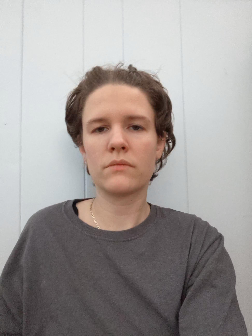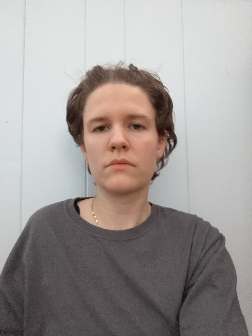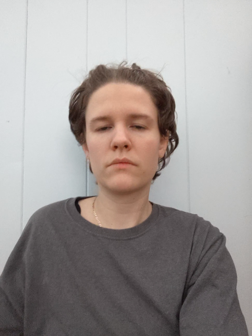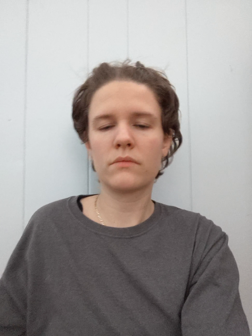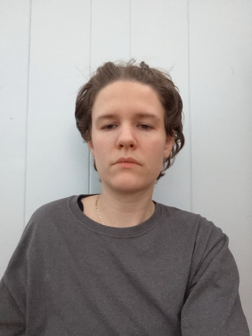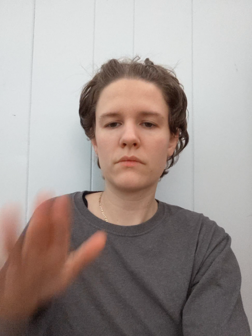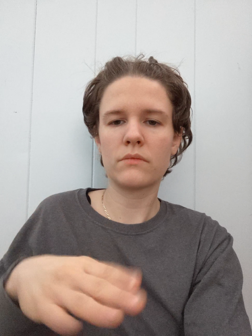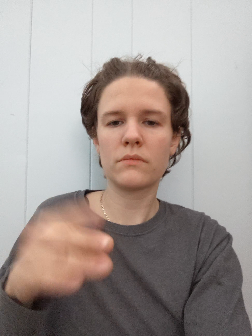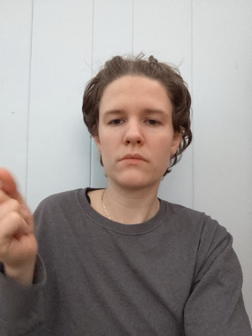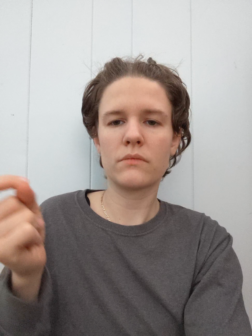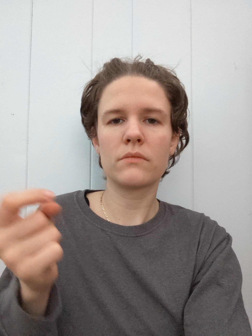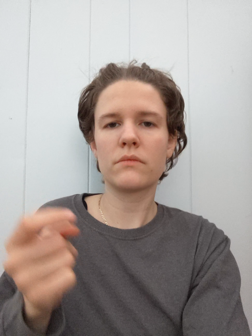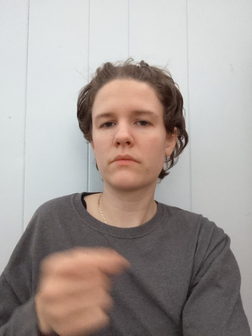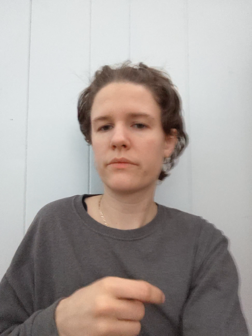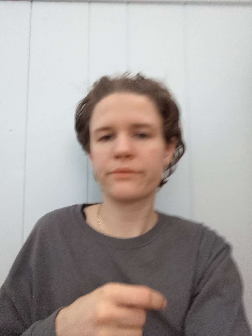puppy